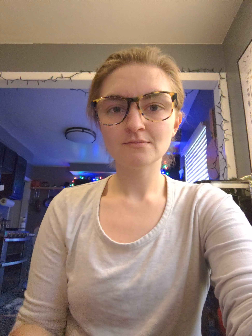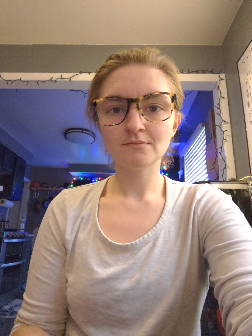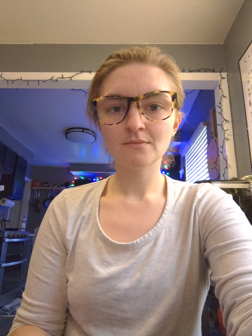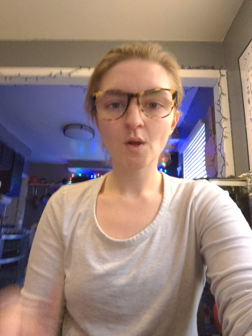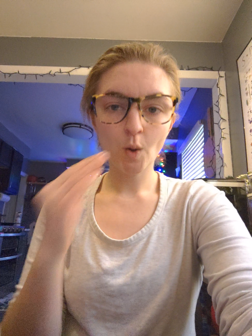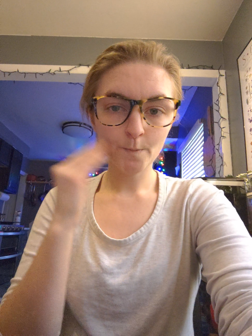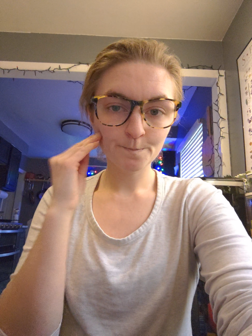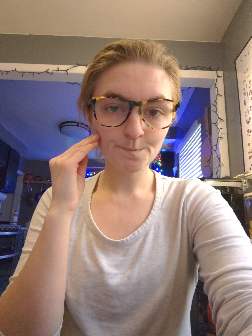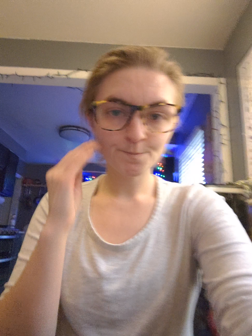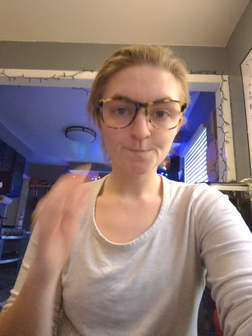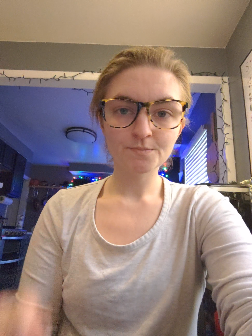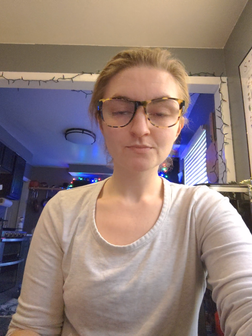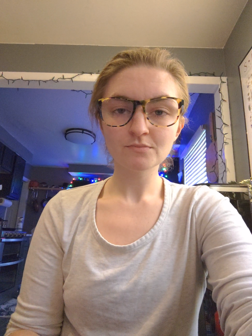home